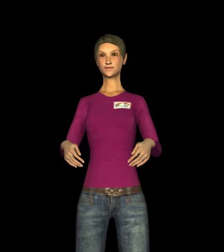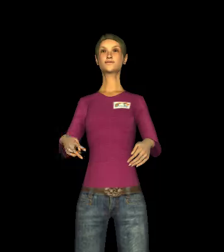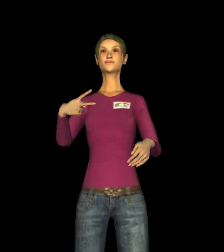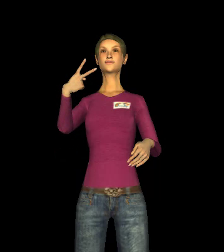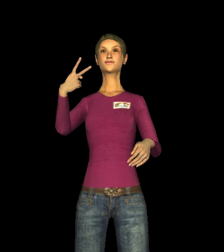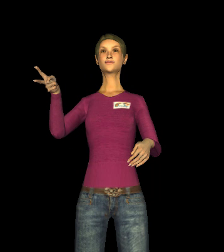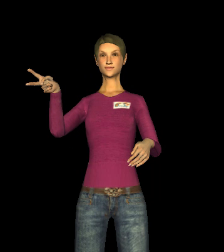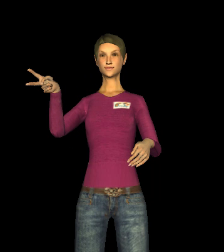ينتمي إلى